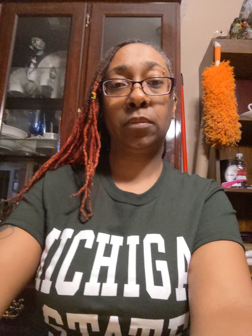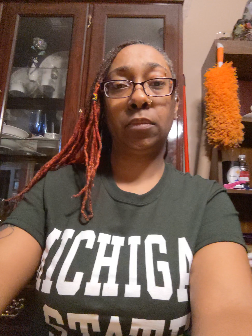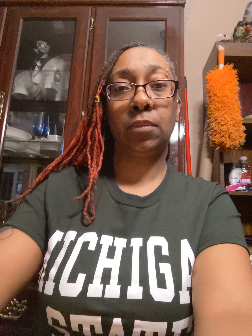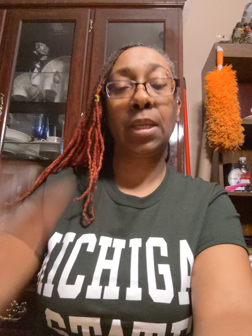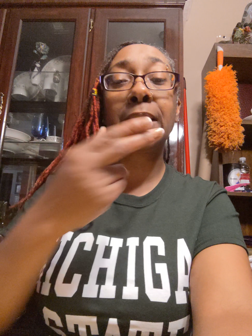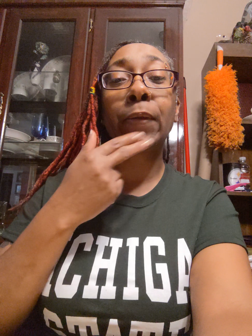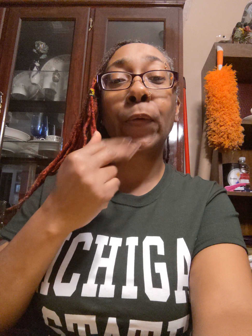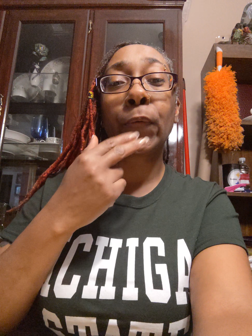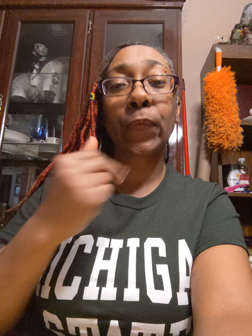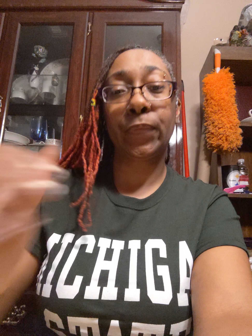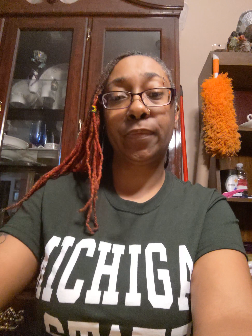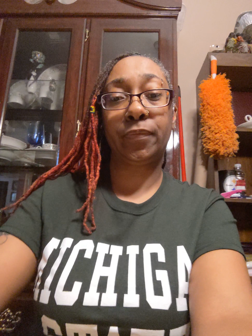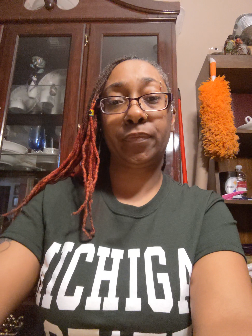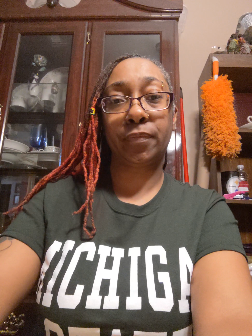cute